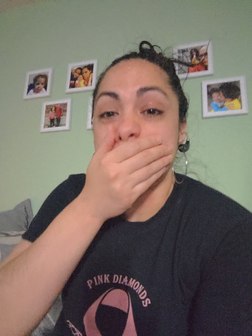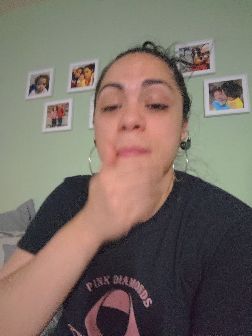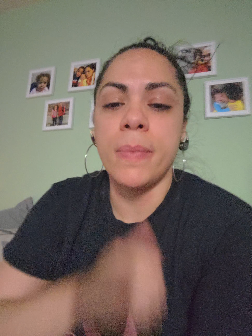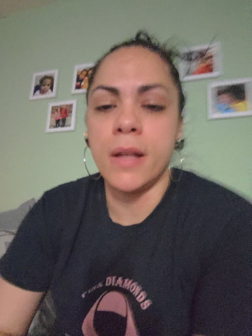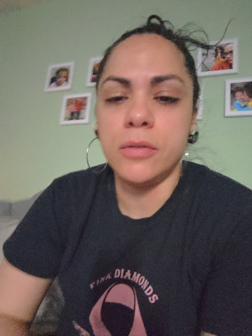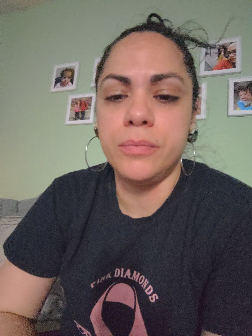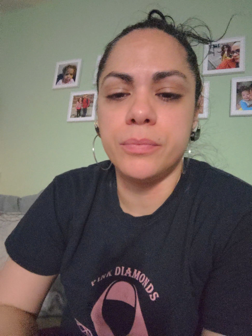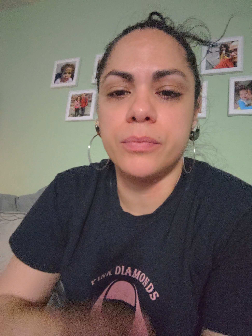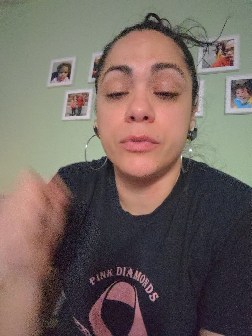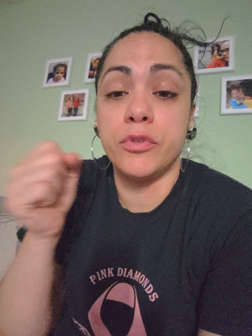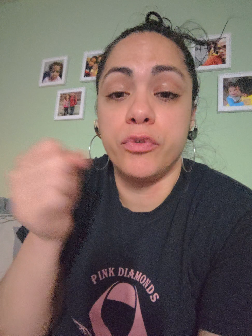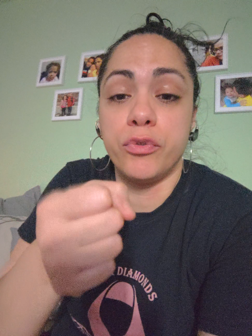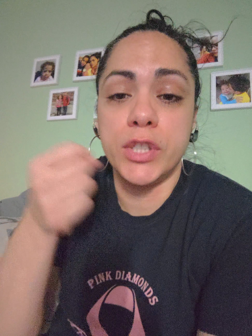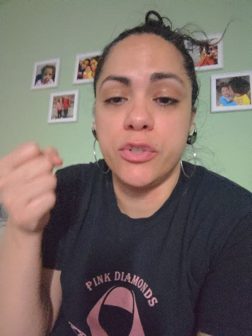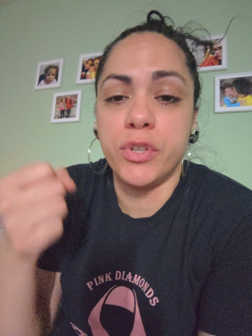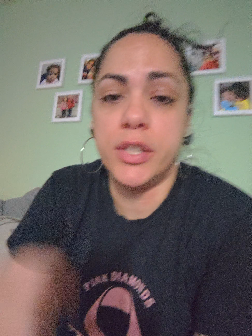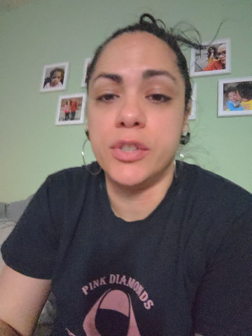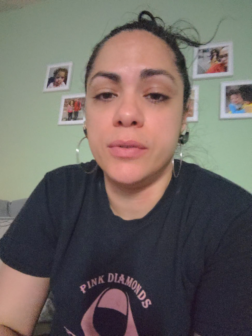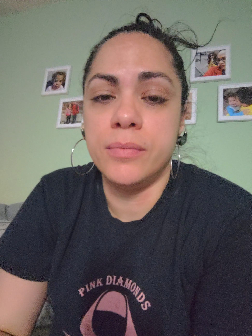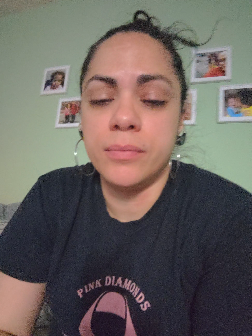refrigerator